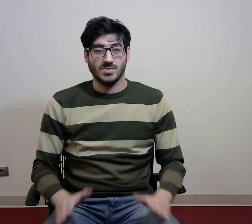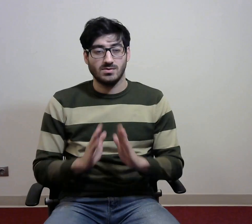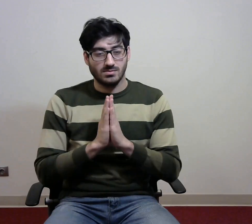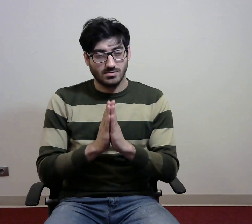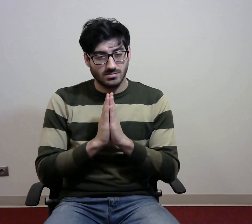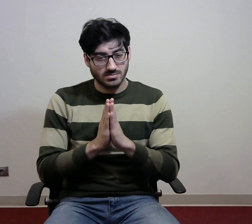xahiş